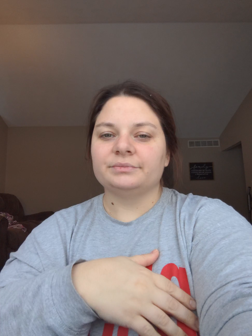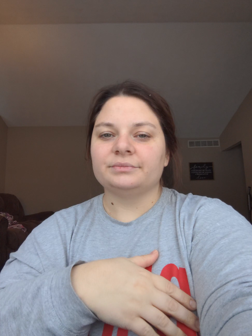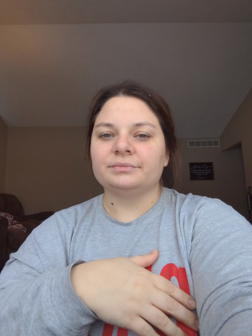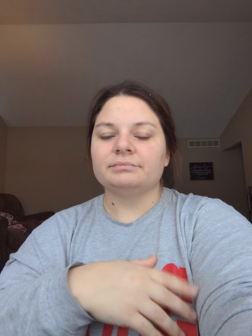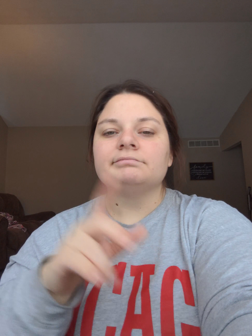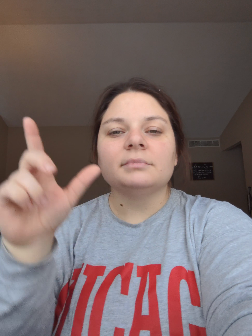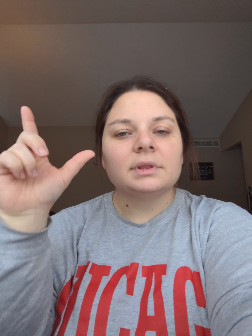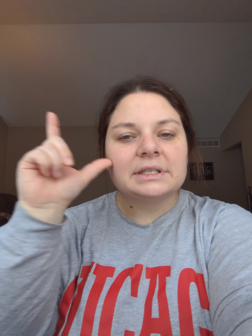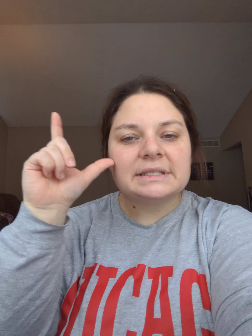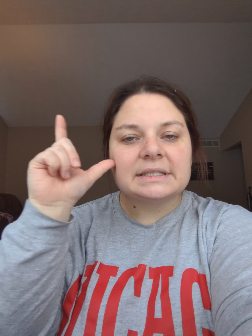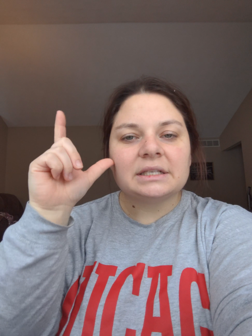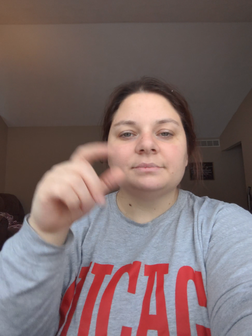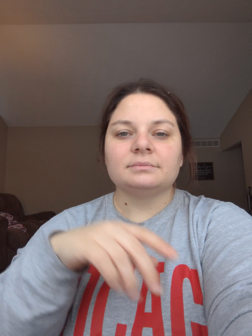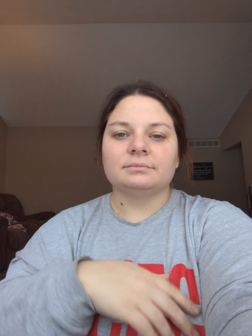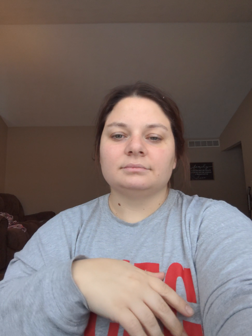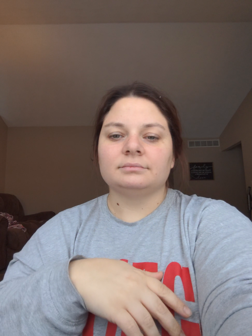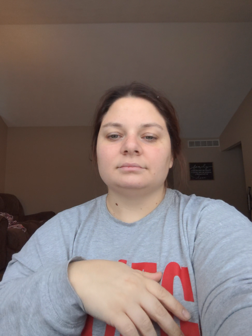listen